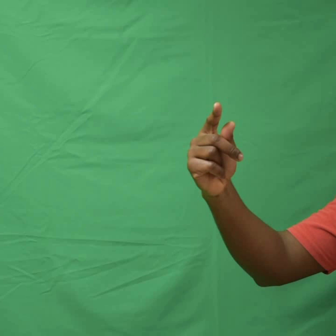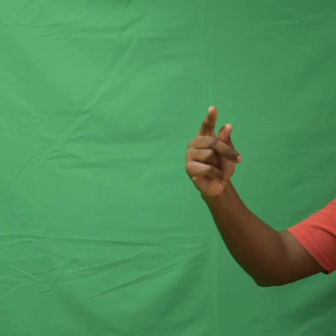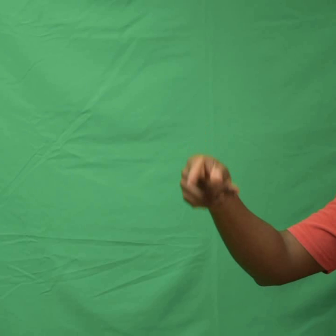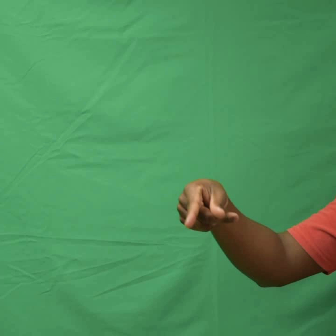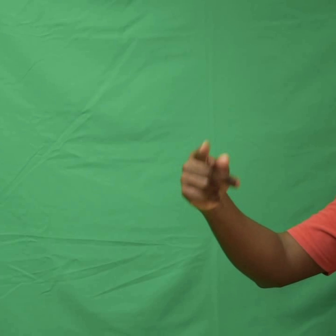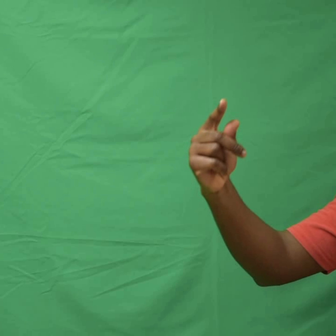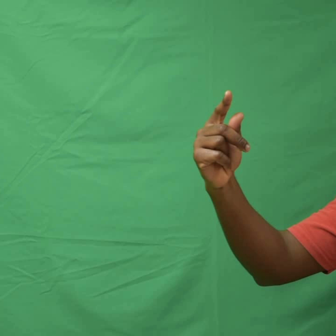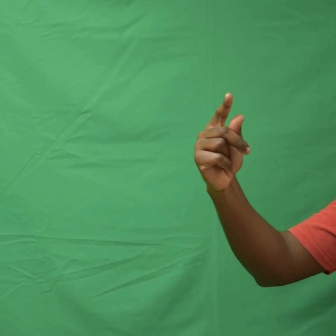K